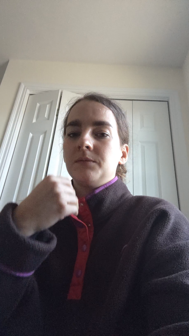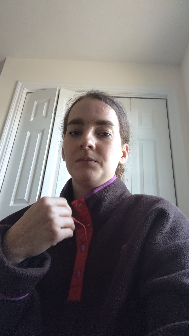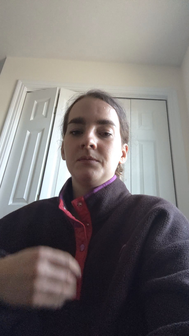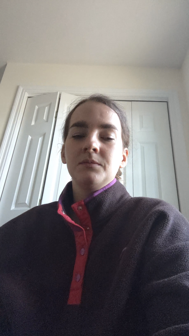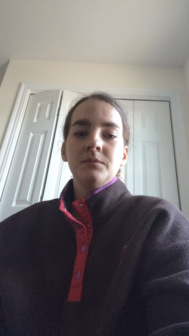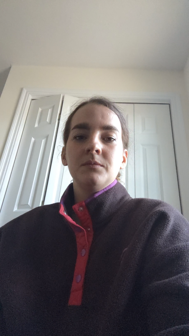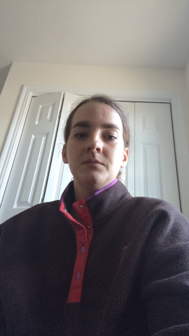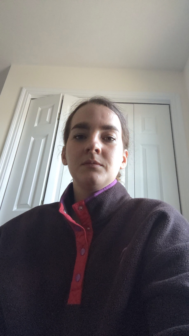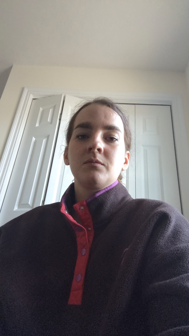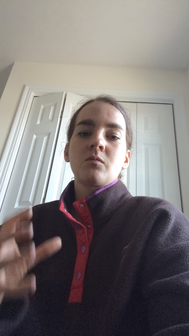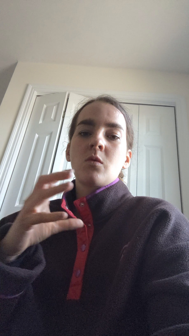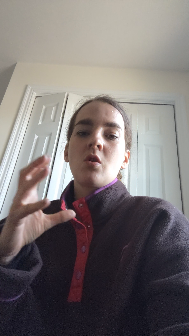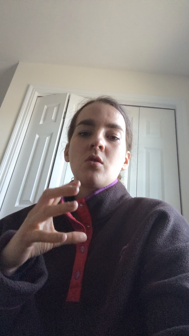ball